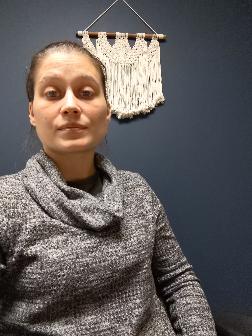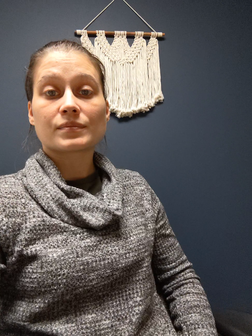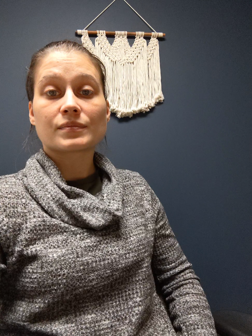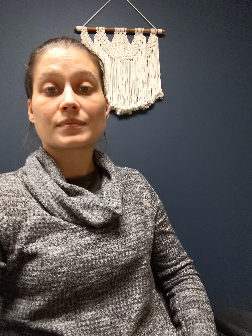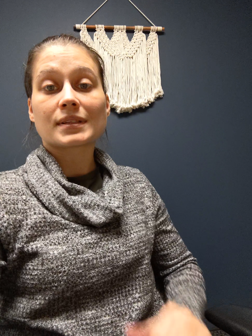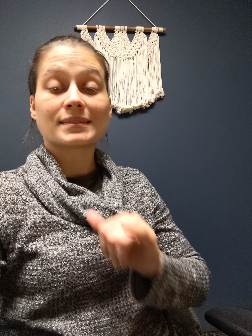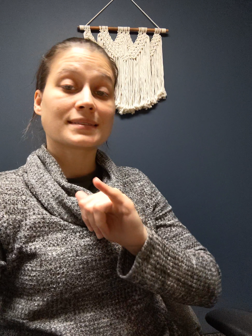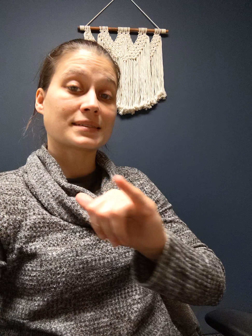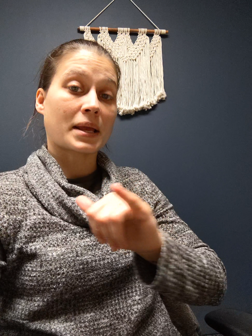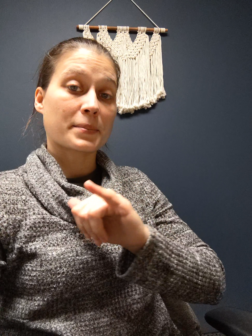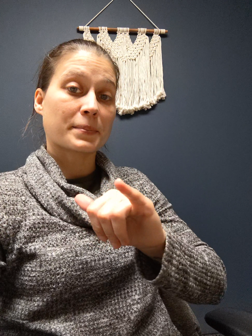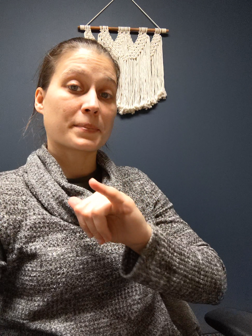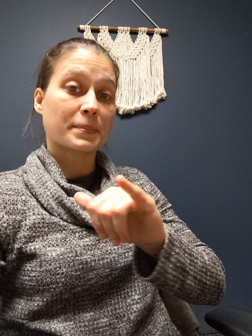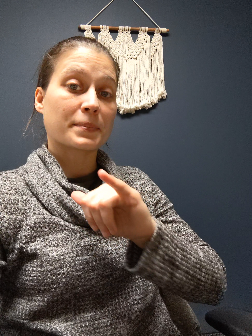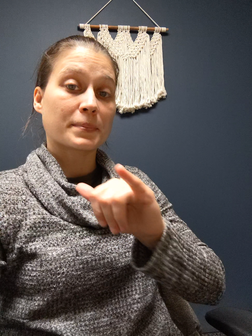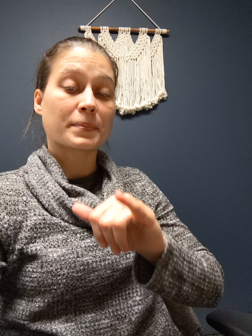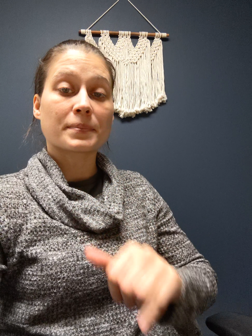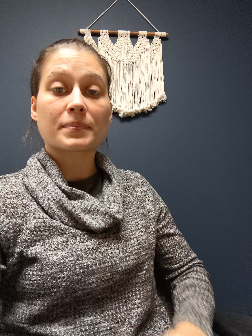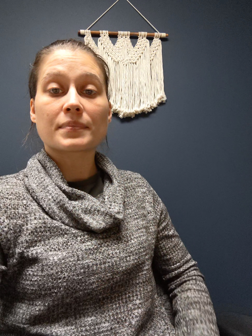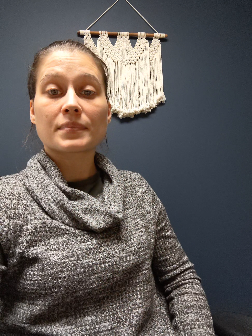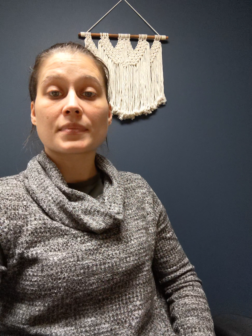same